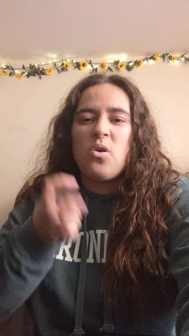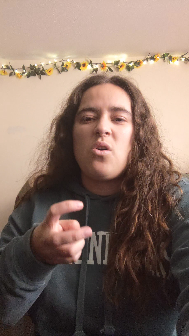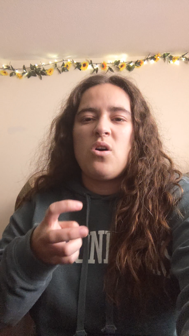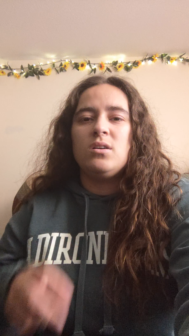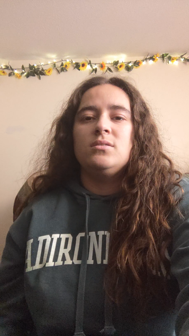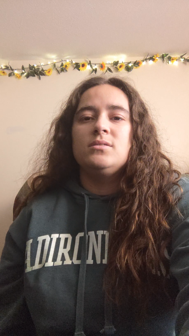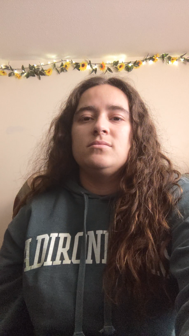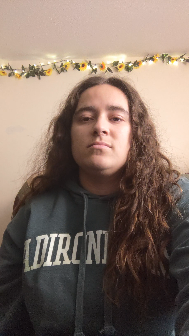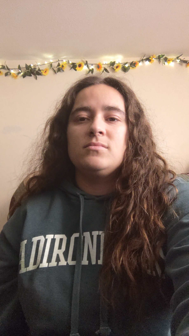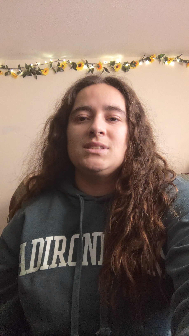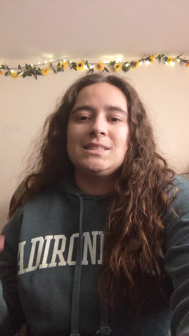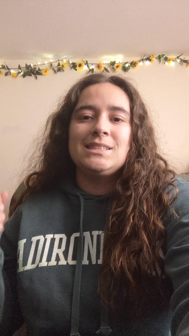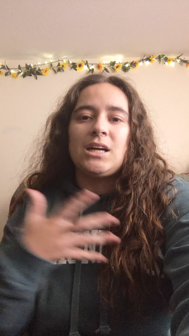scared